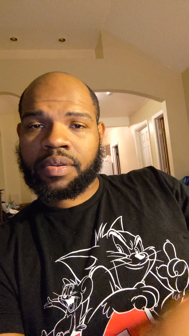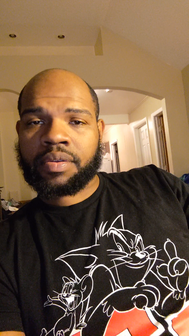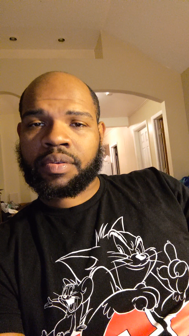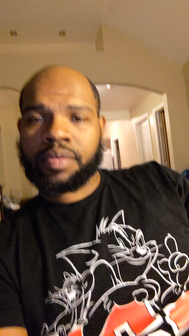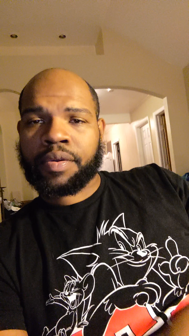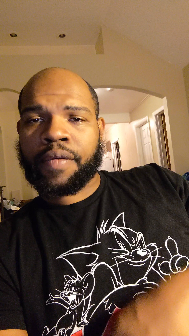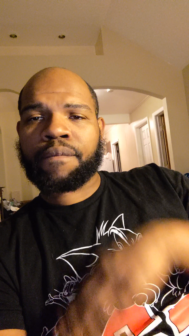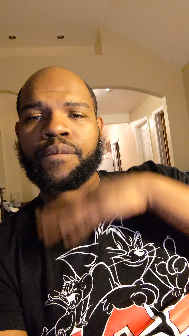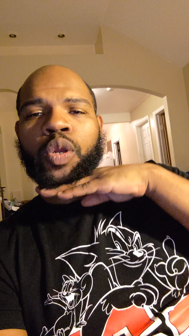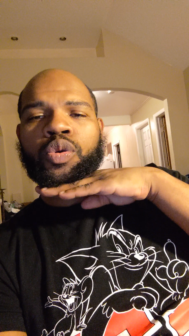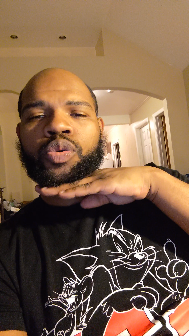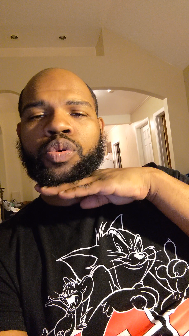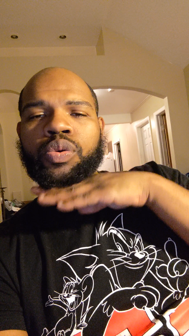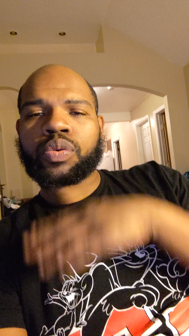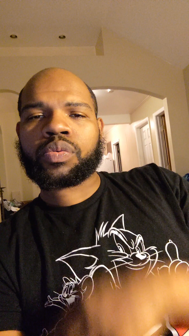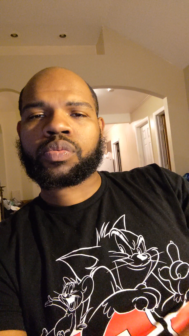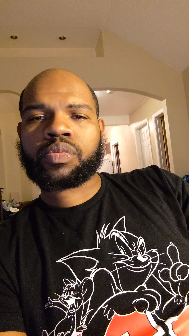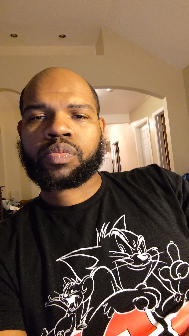full